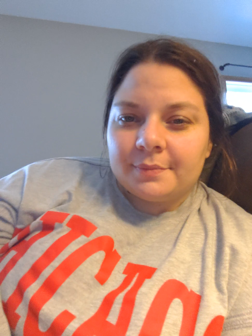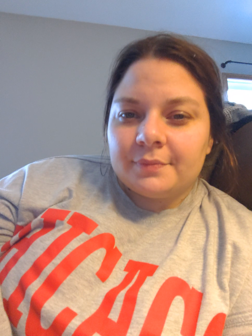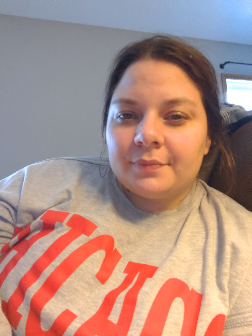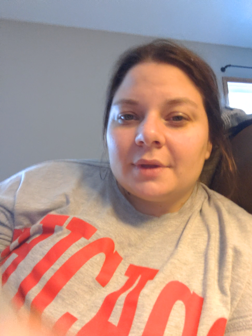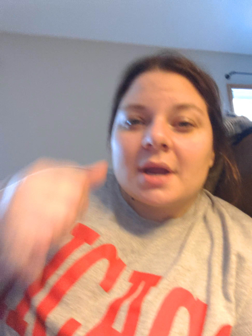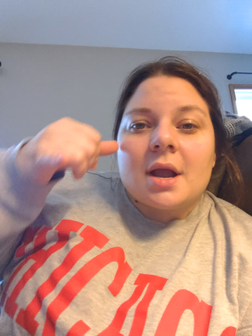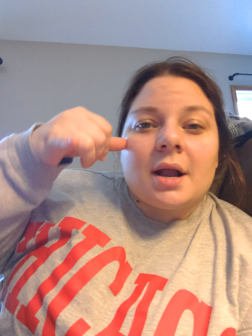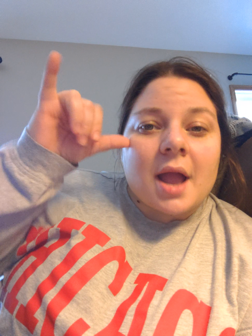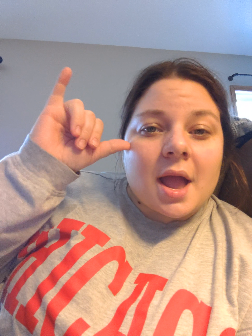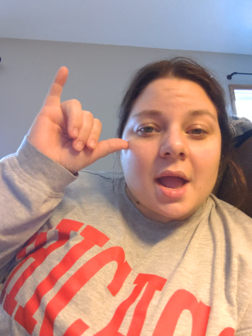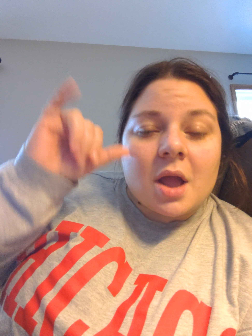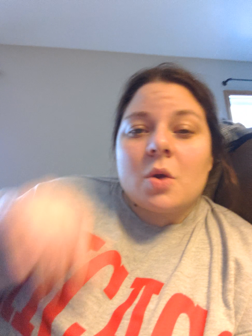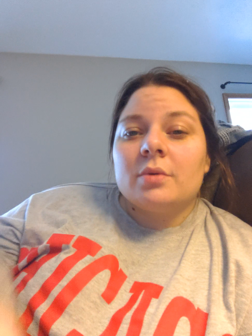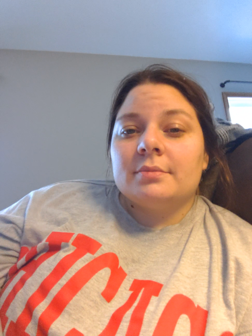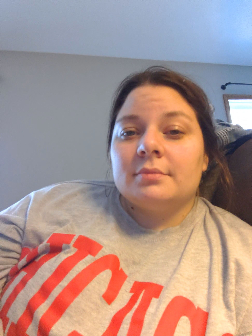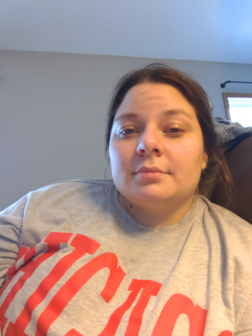cow